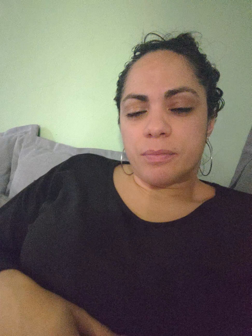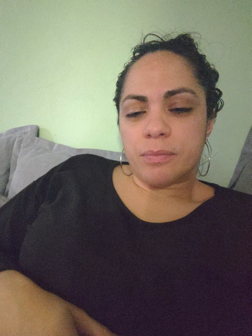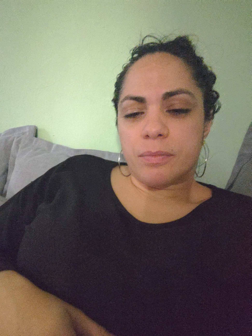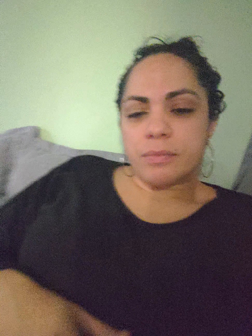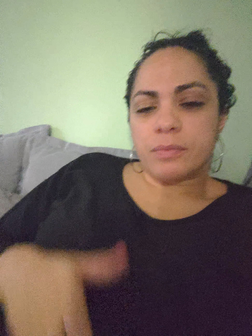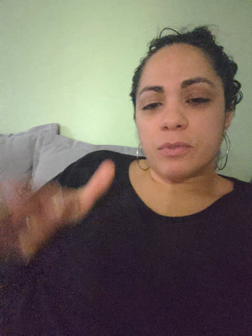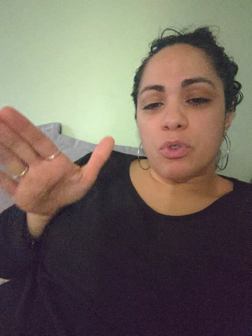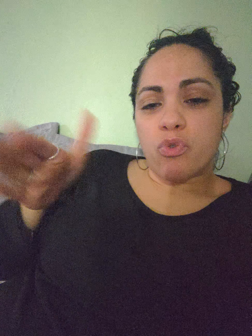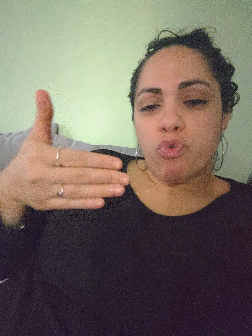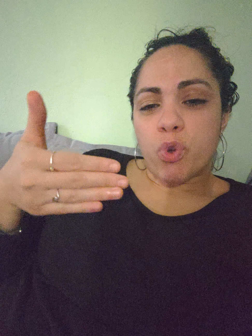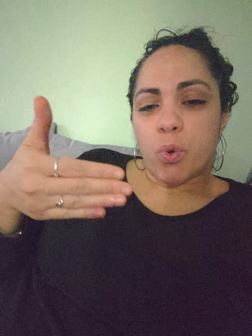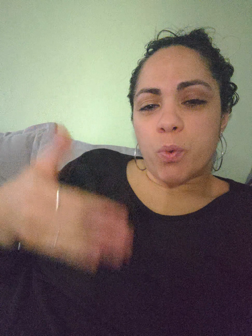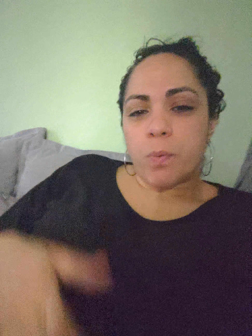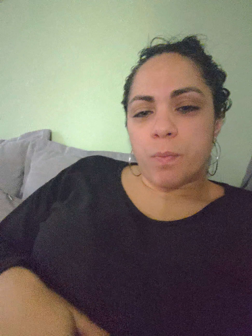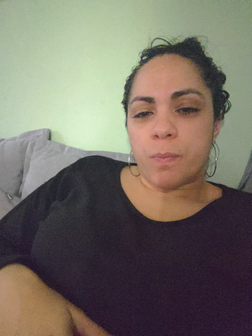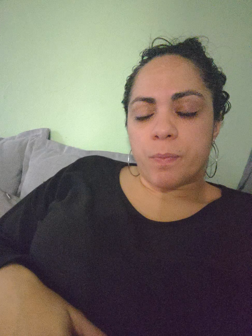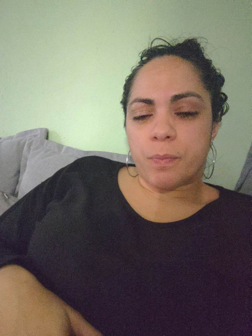room